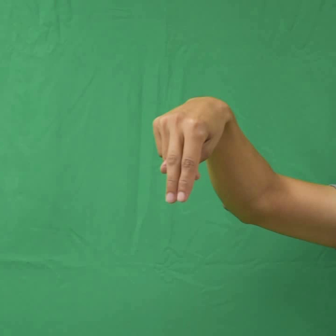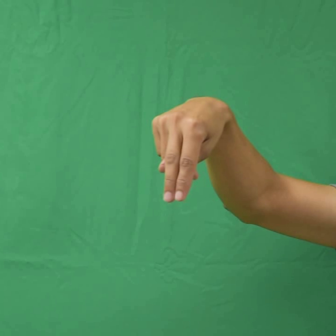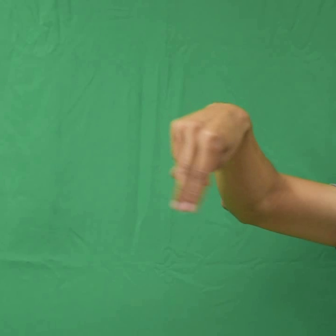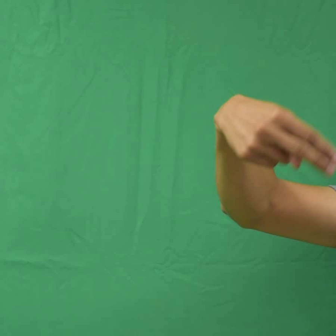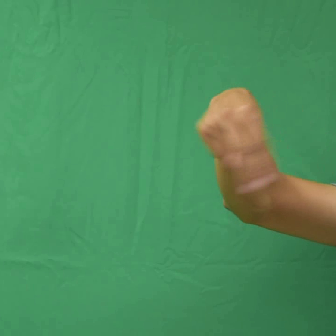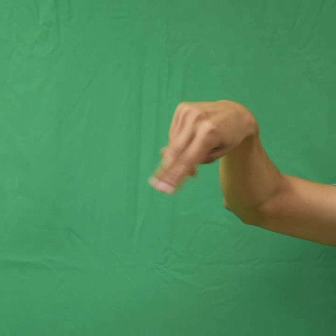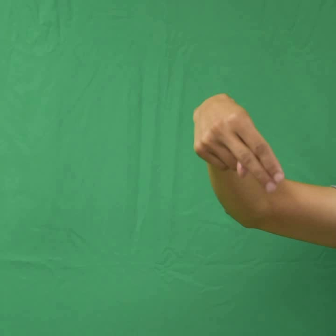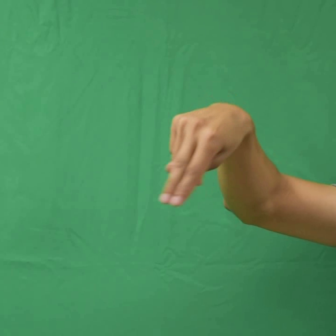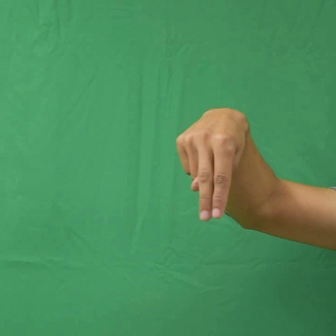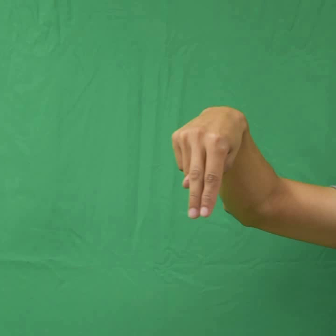Ñ